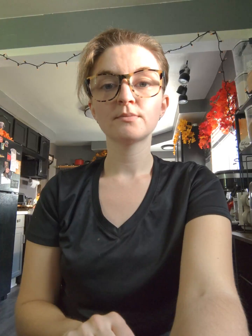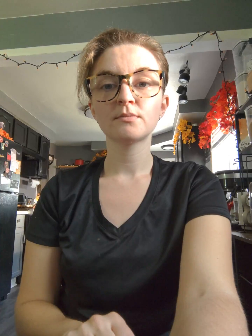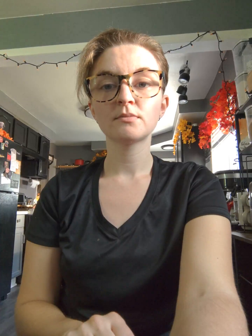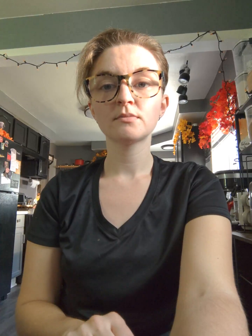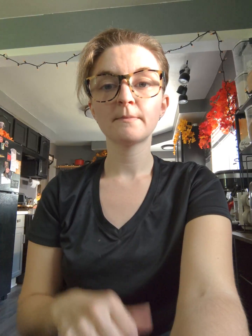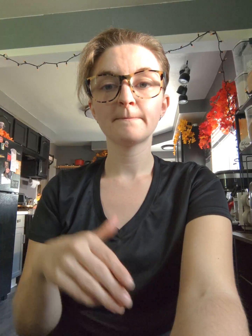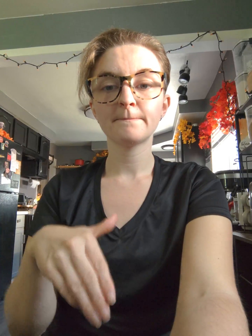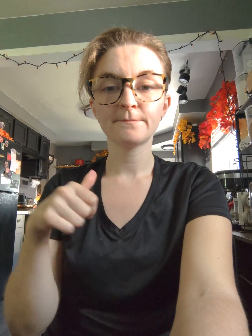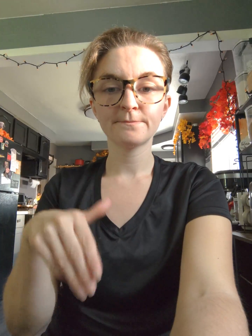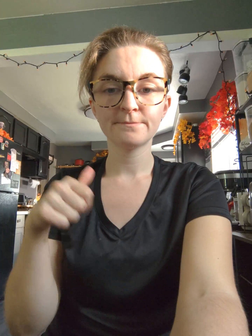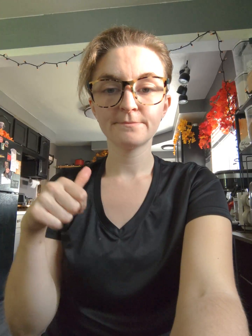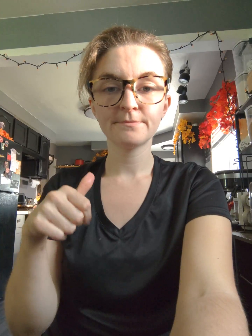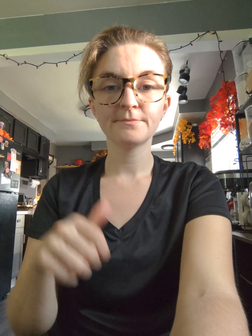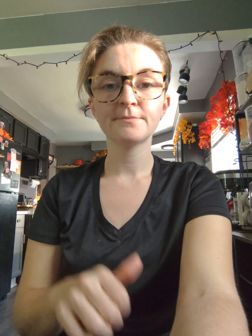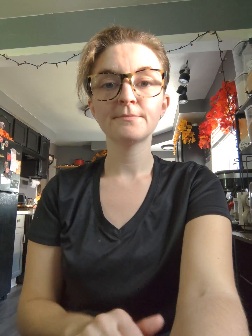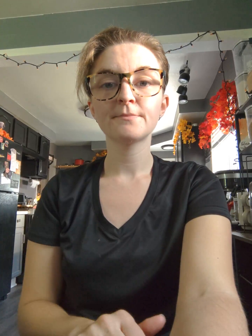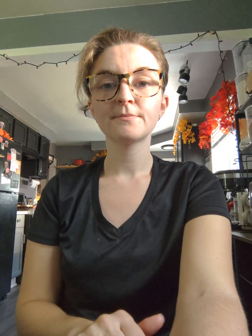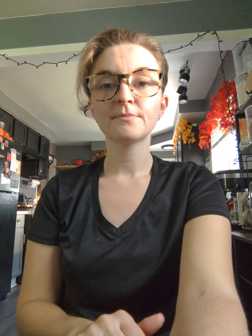pants